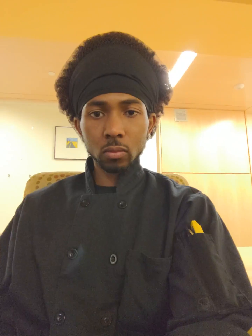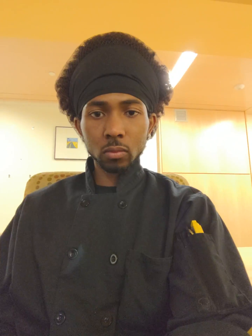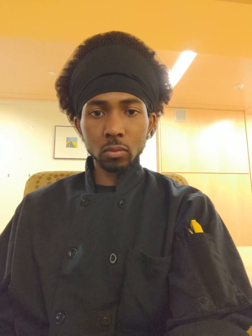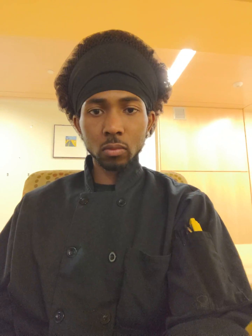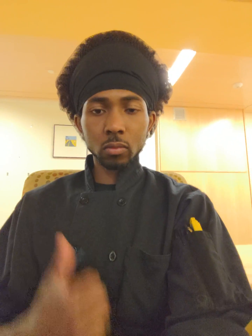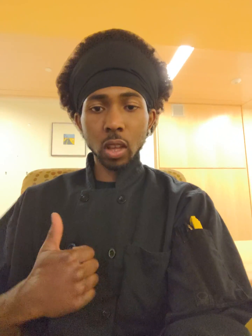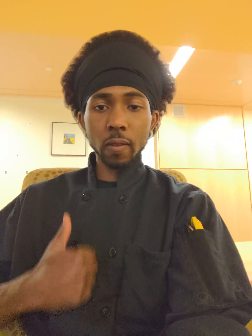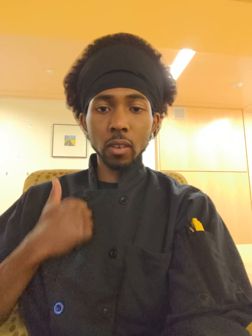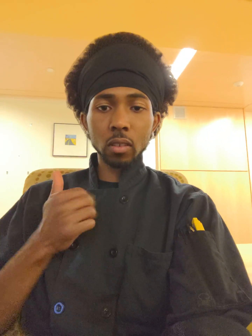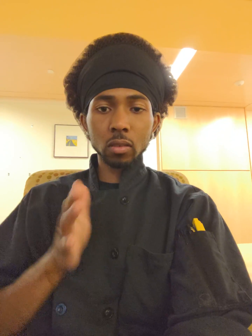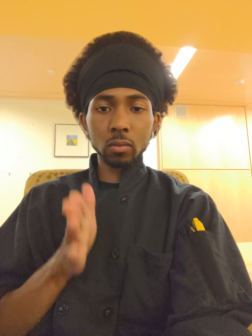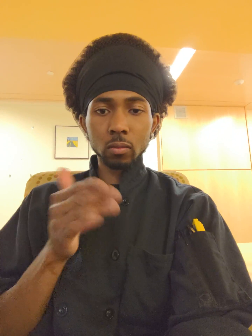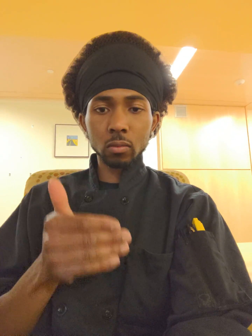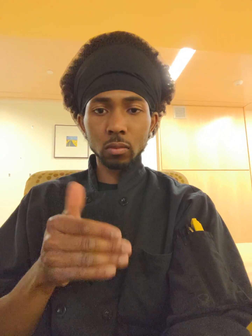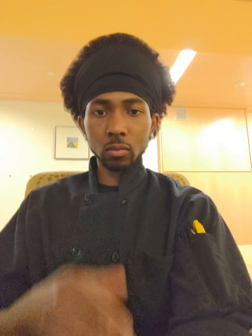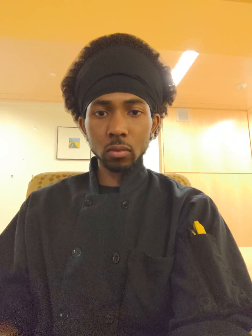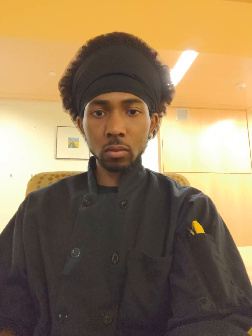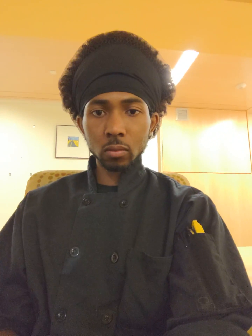living room